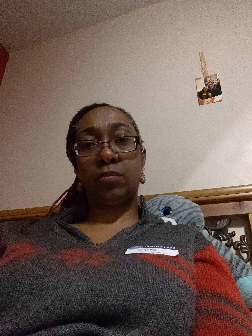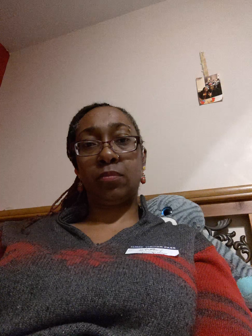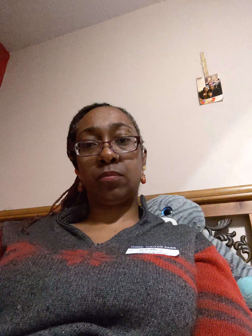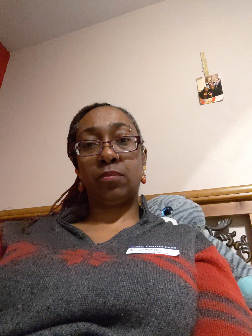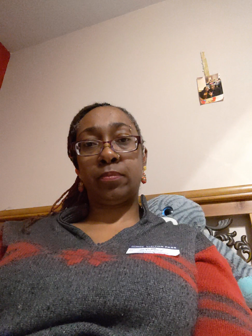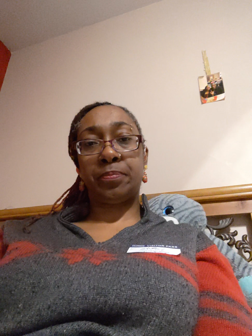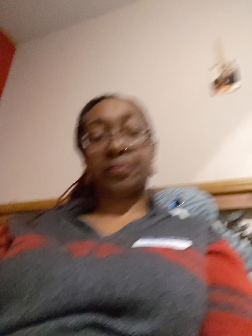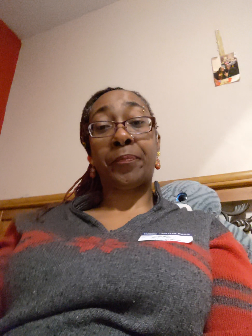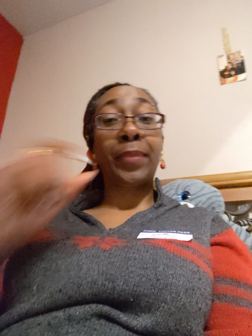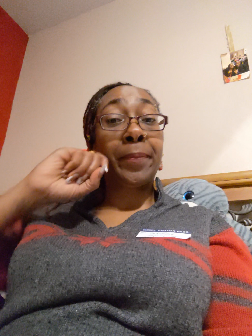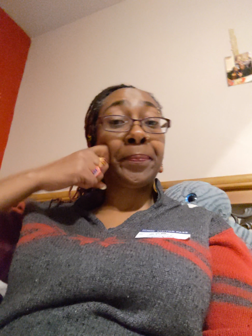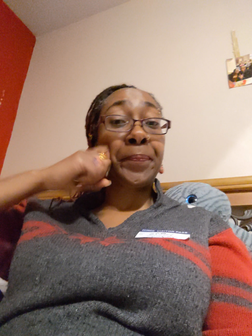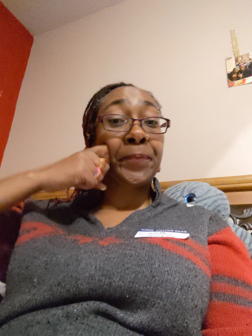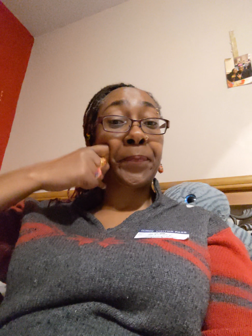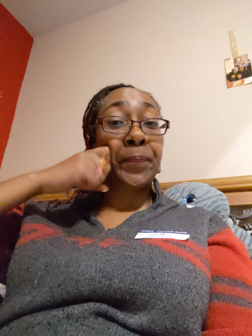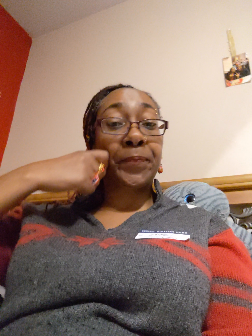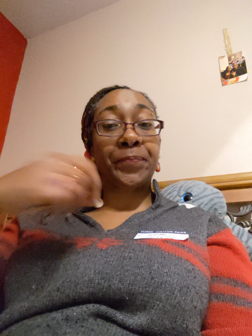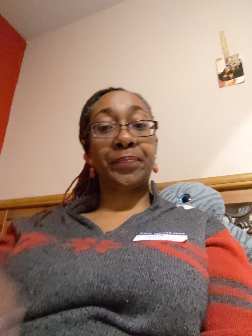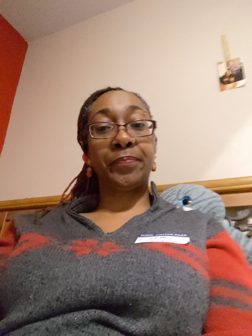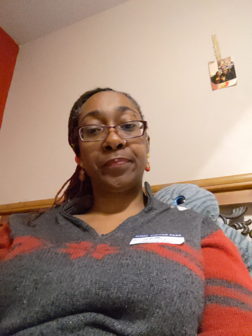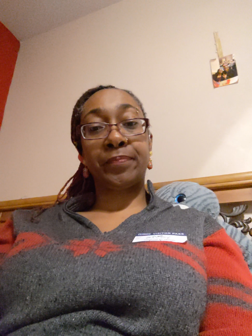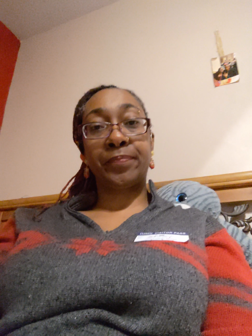apple